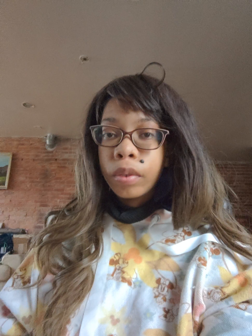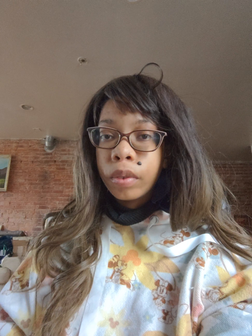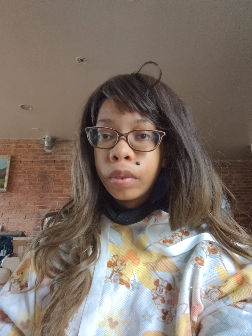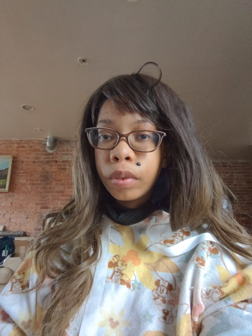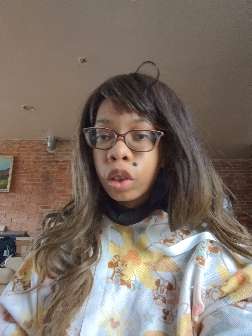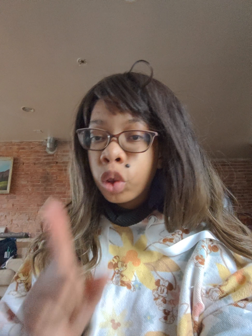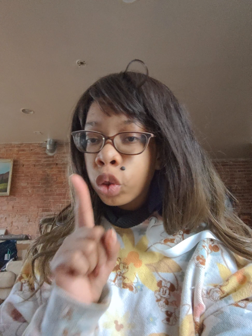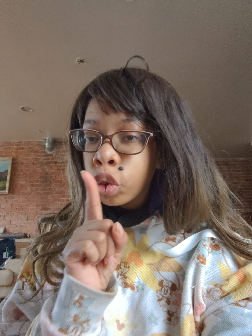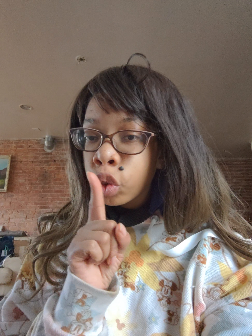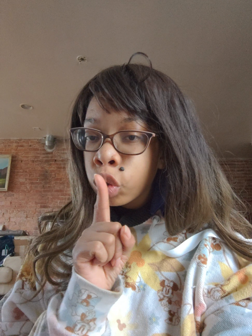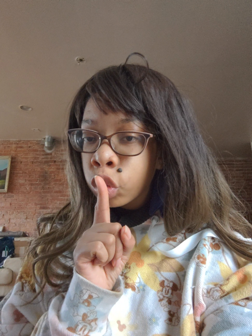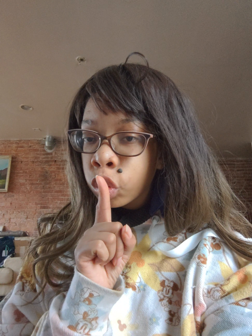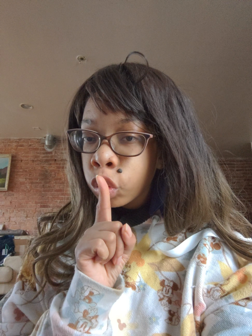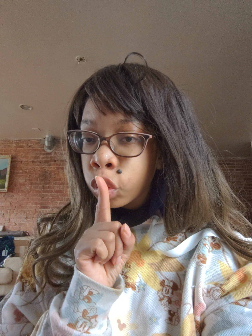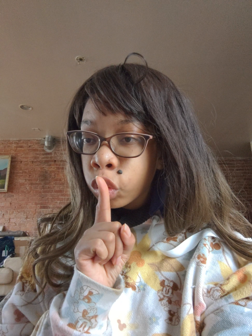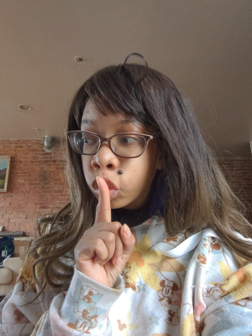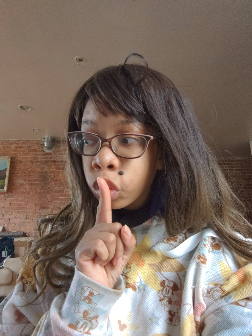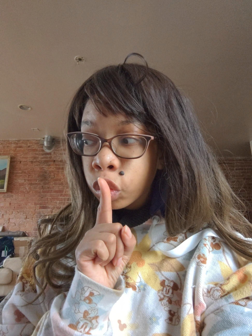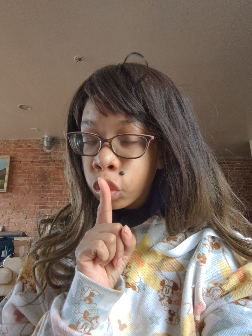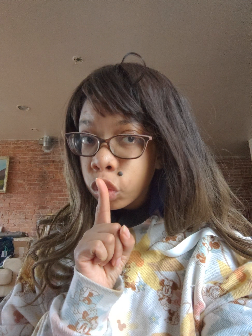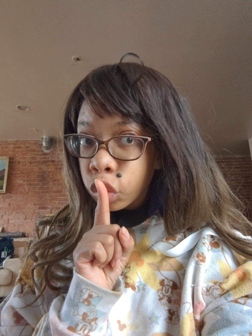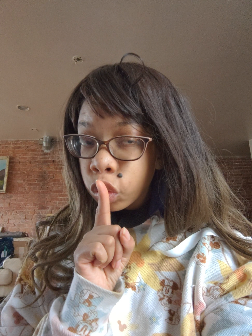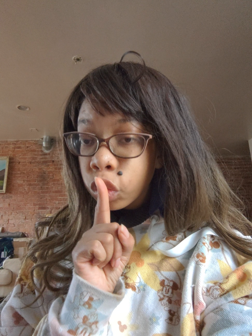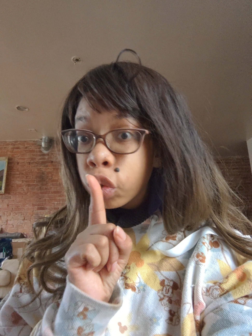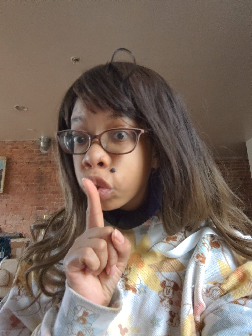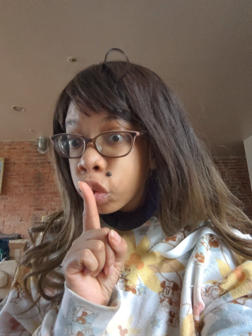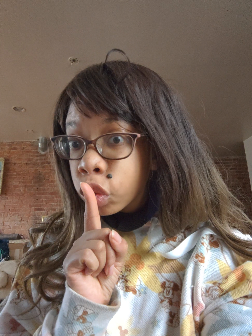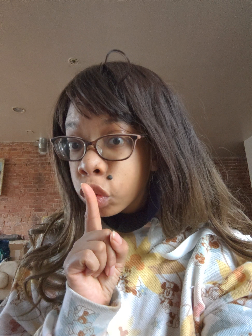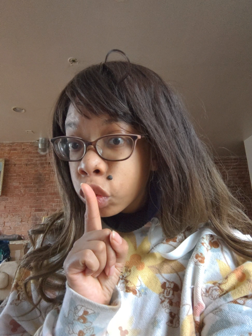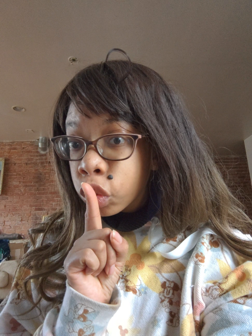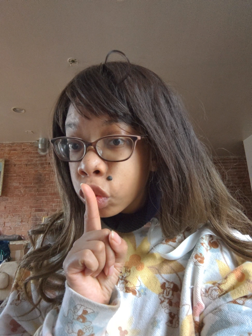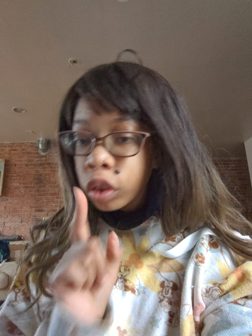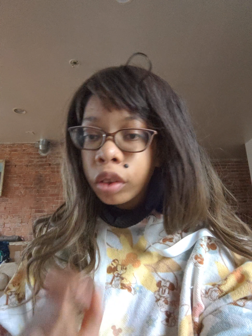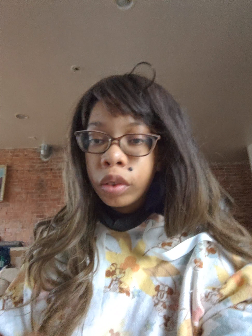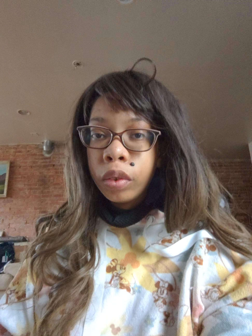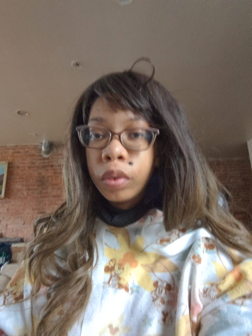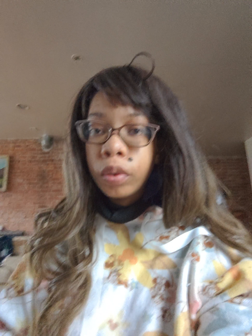shhh